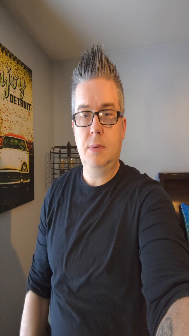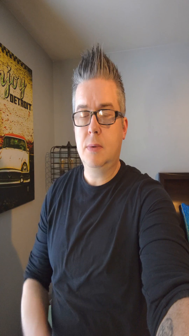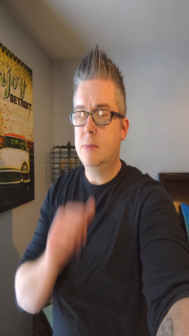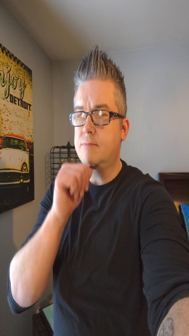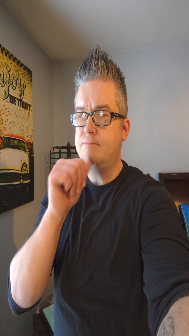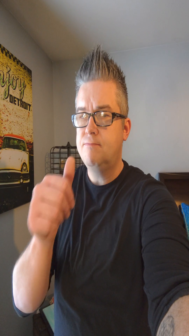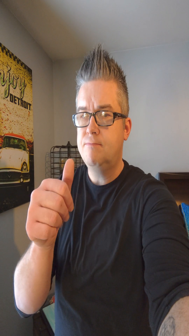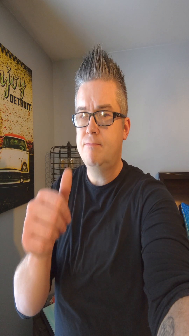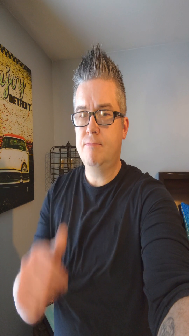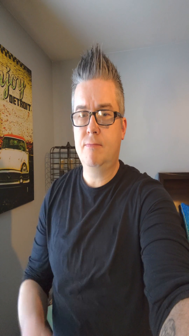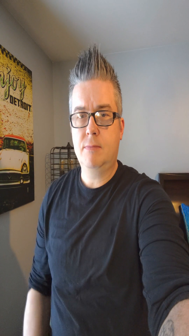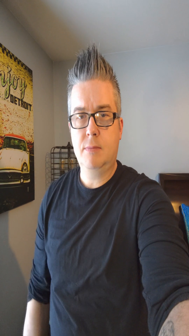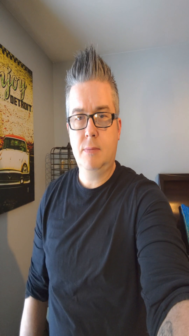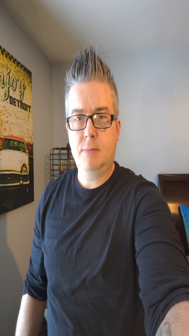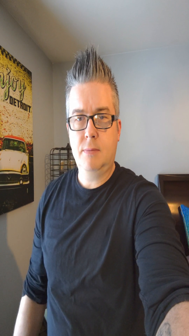not